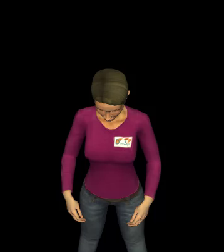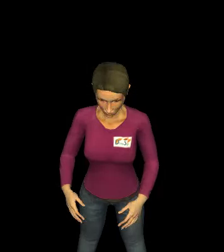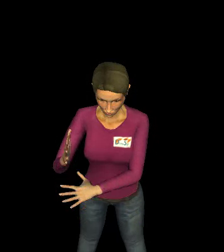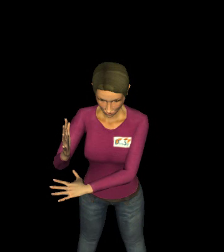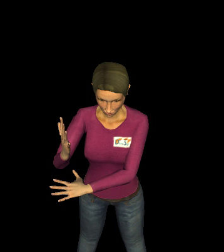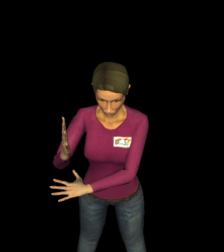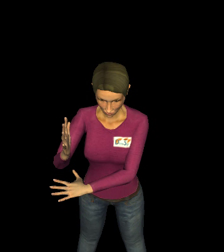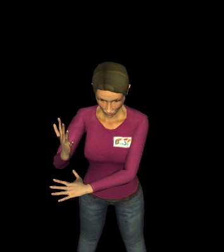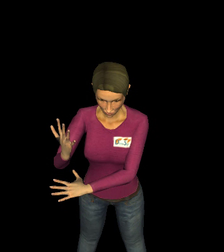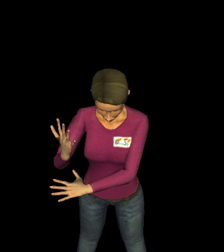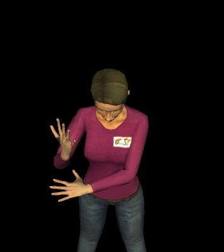شجرة